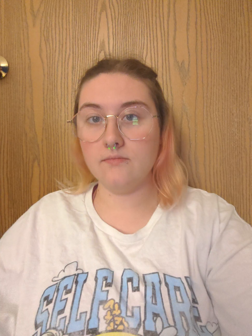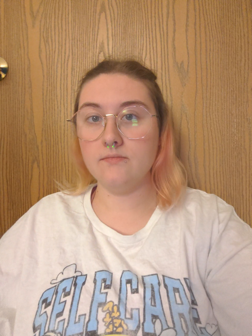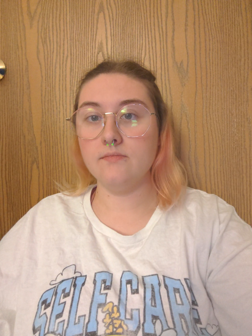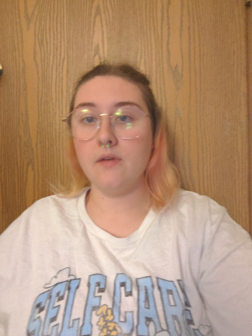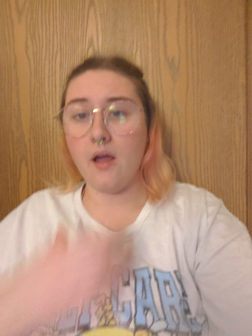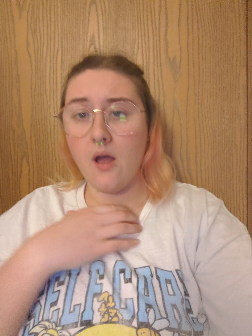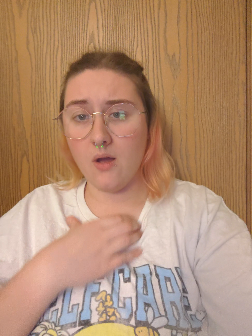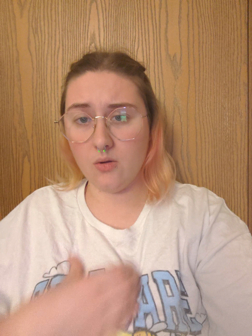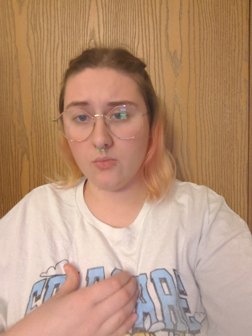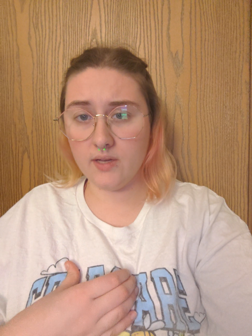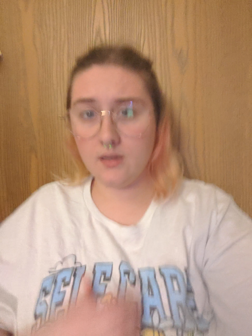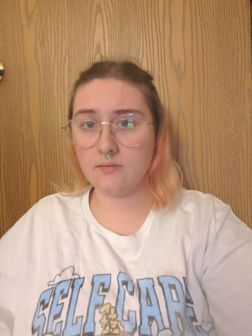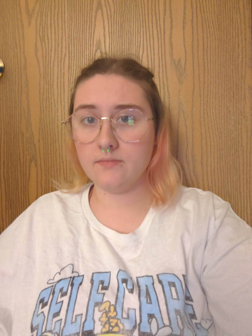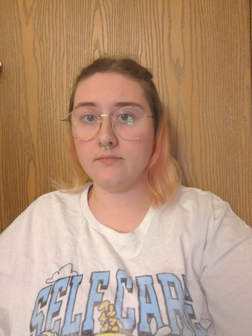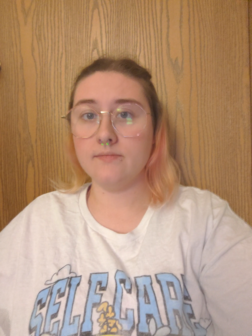hungry